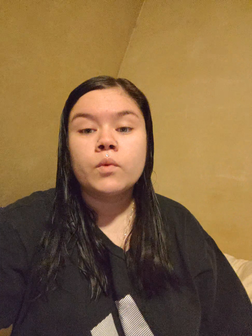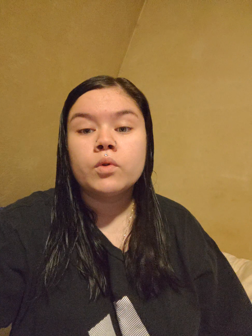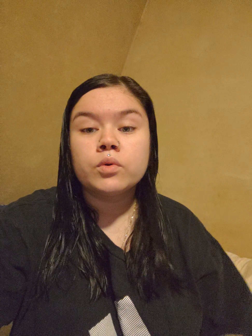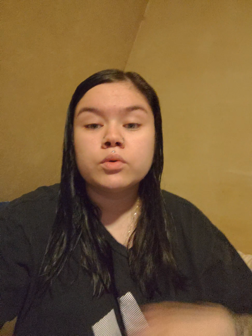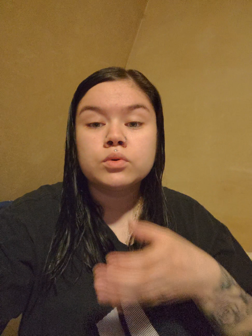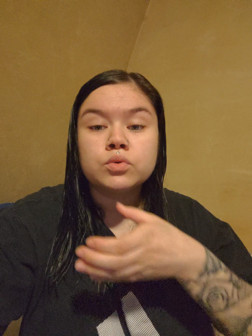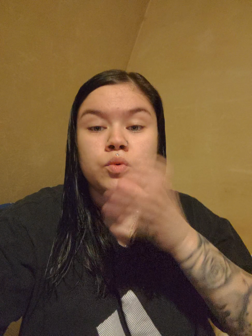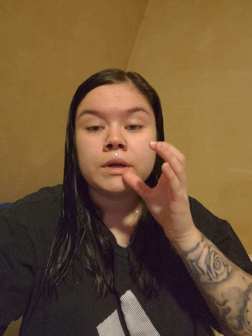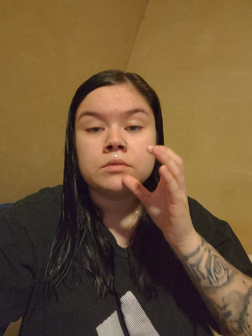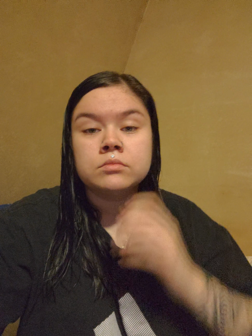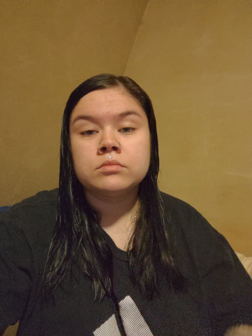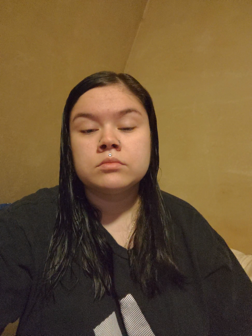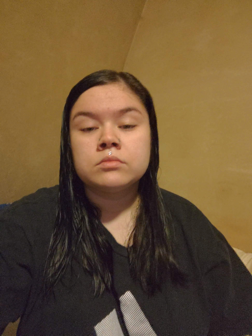drink